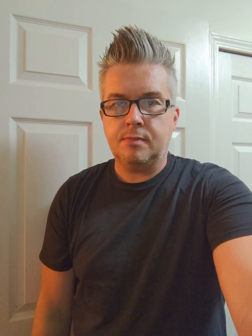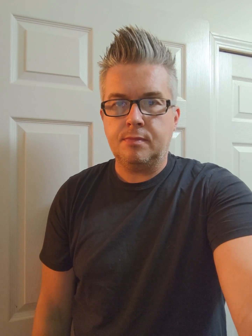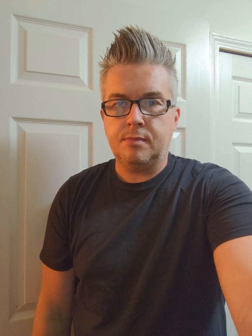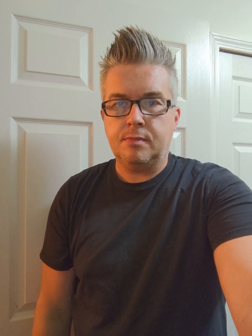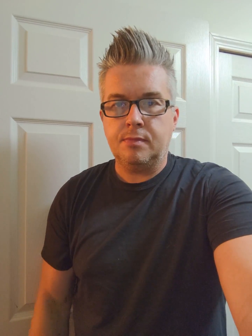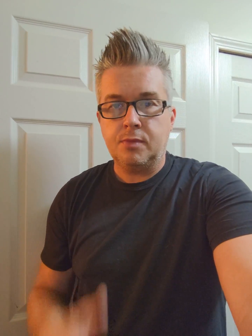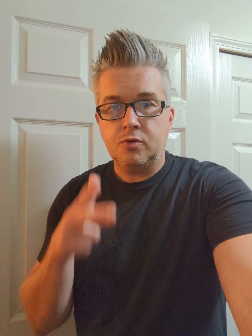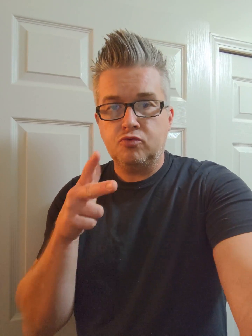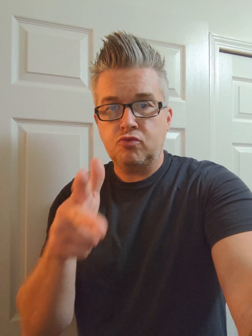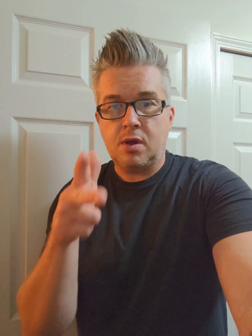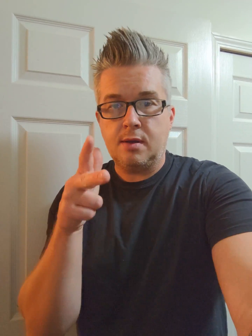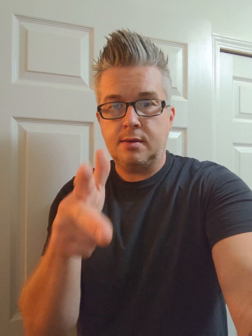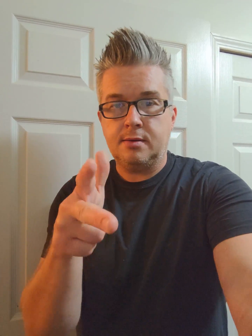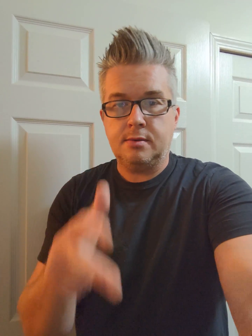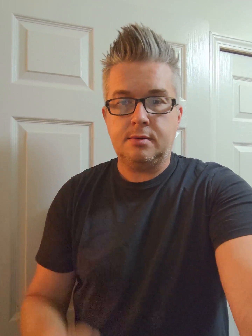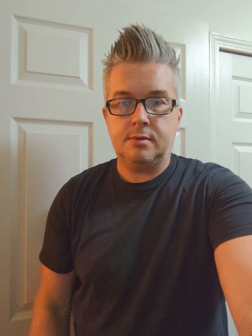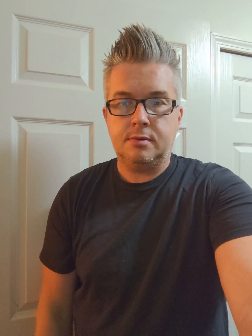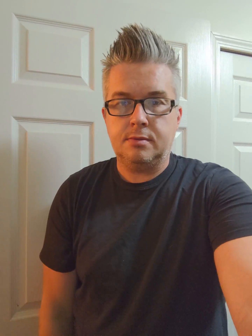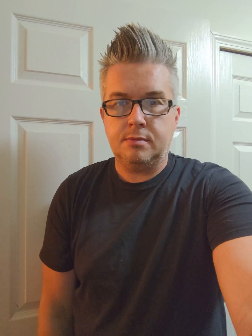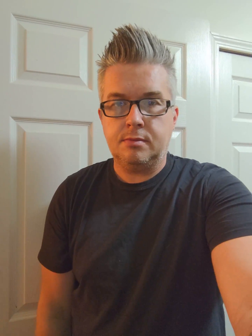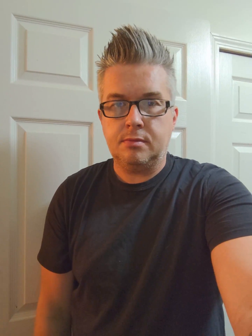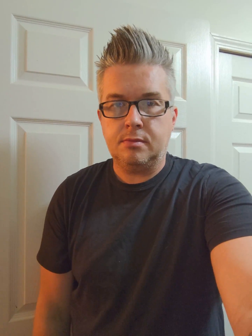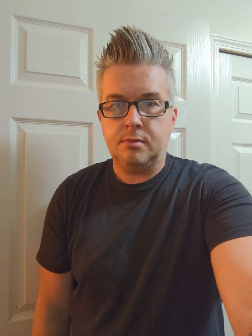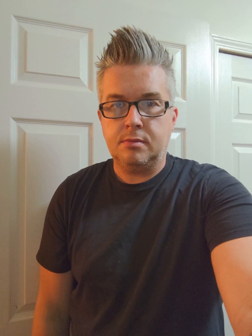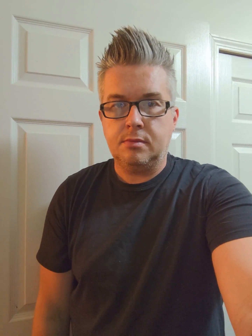garage